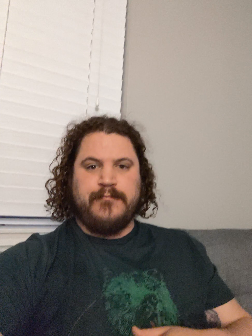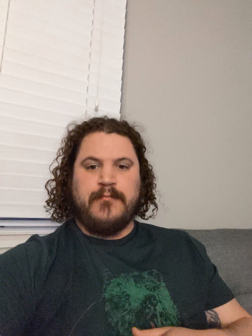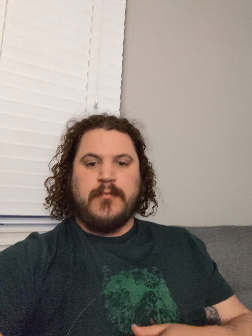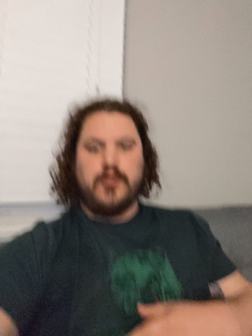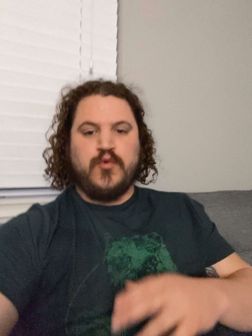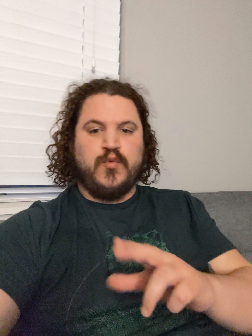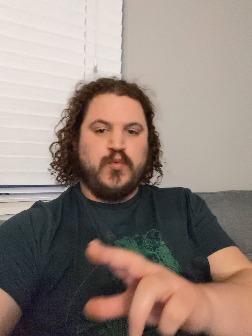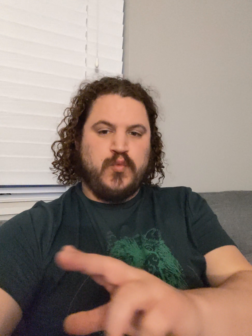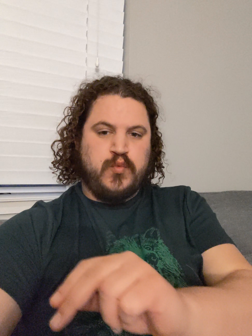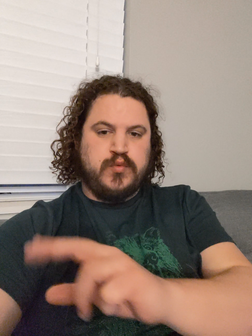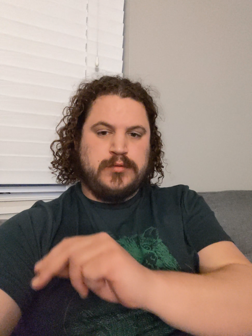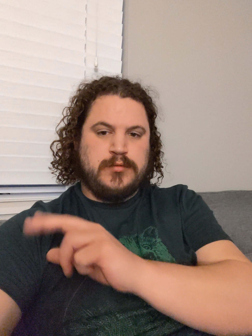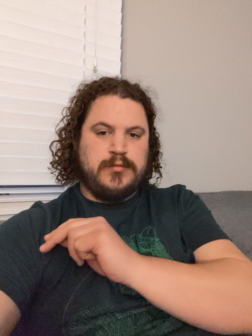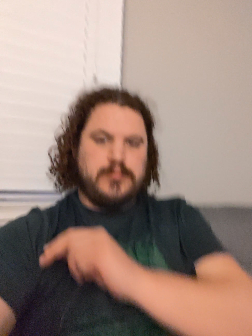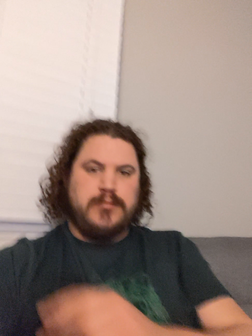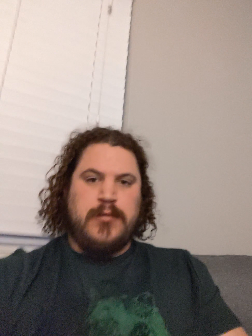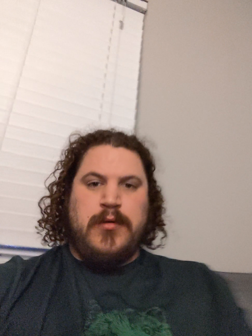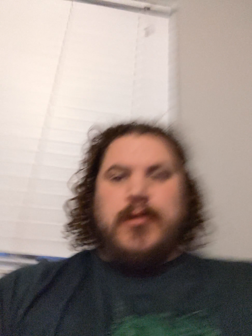goose